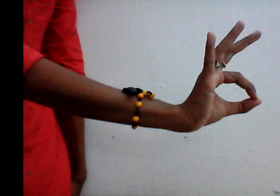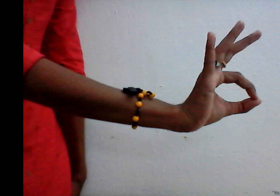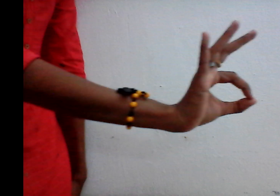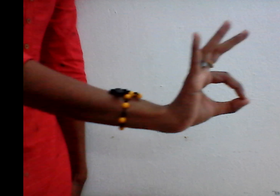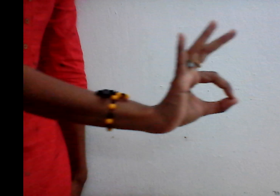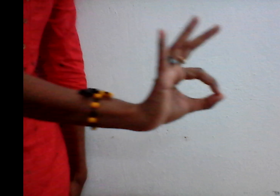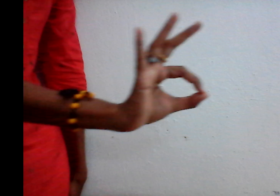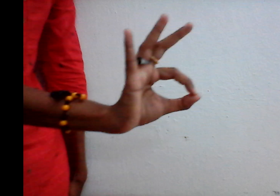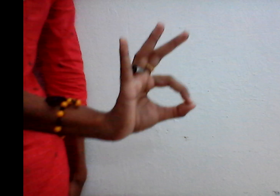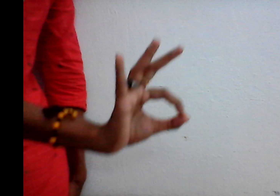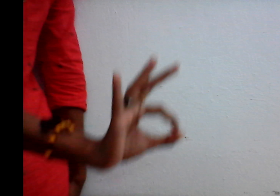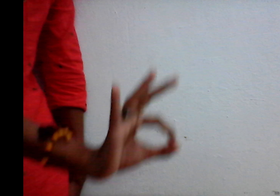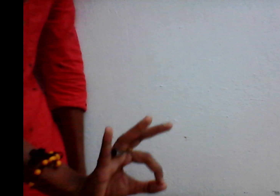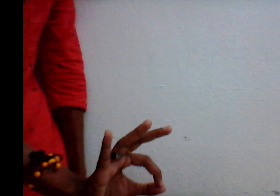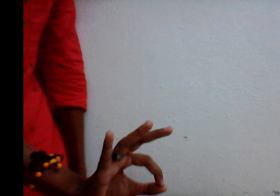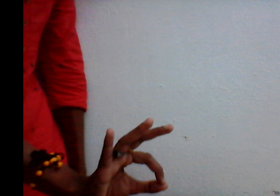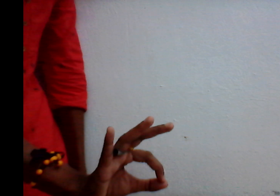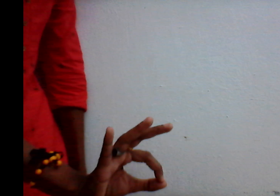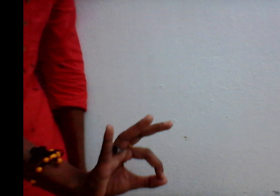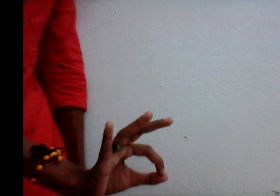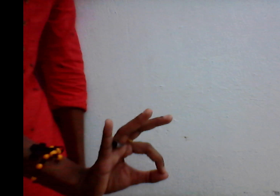ഔ